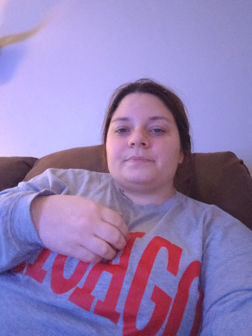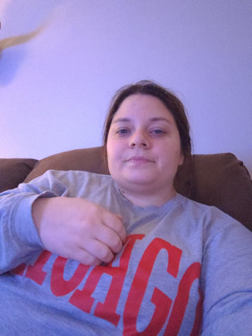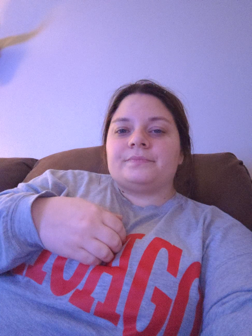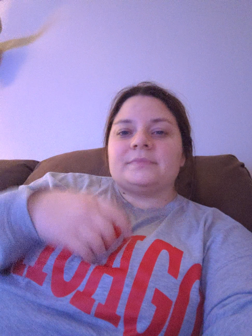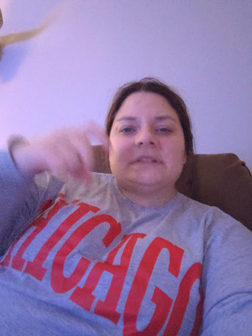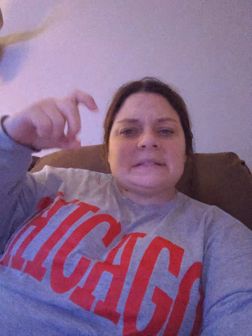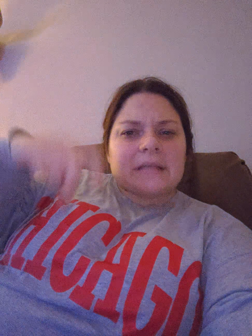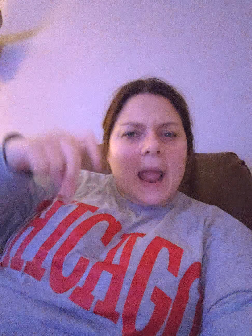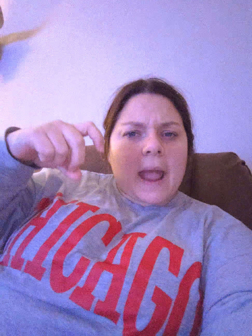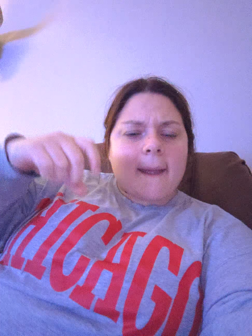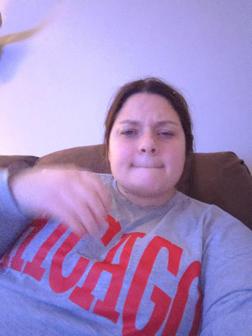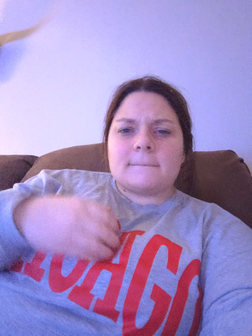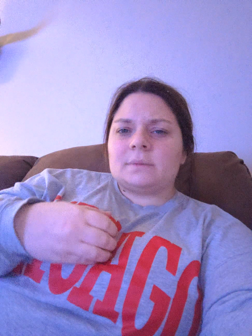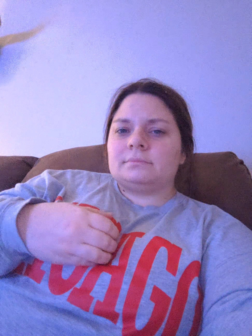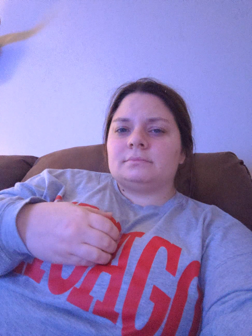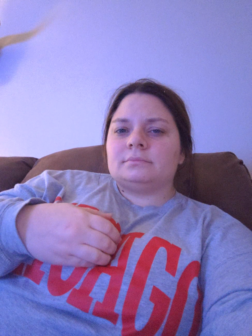time